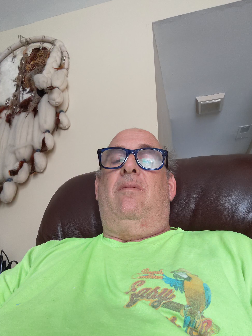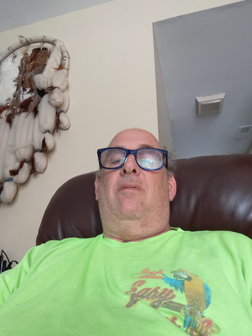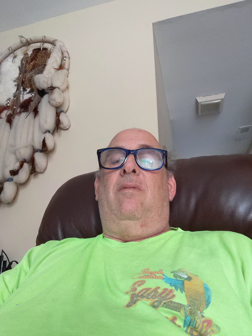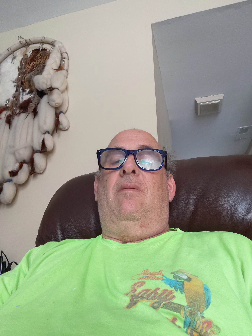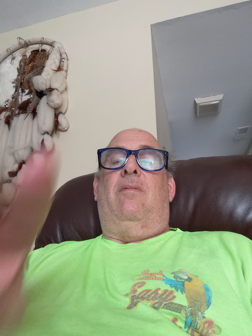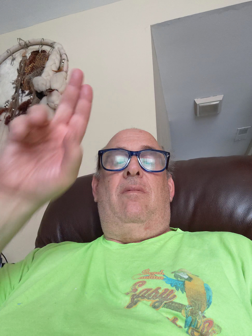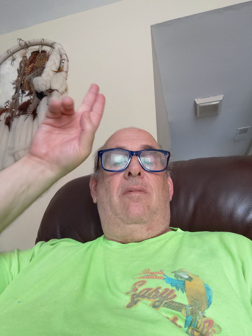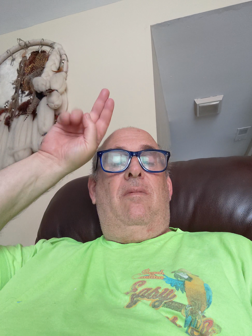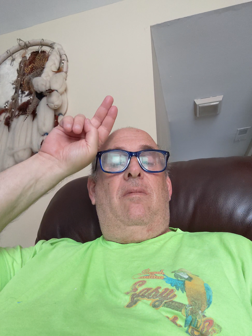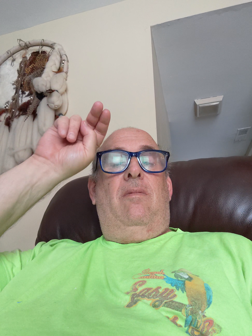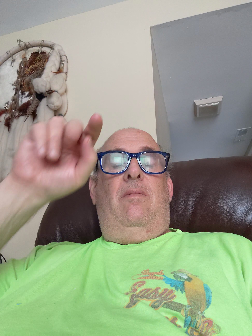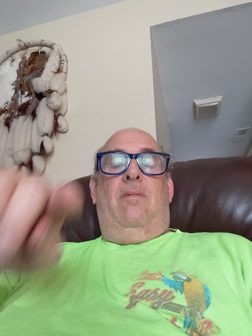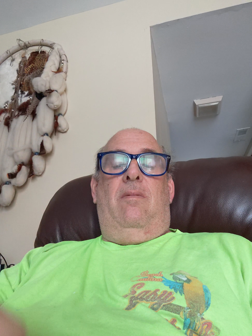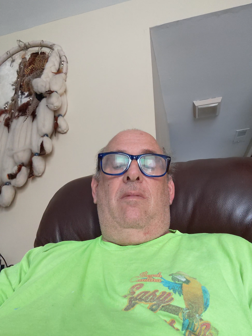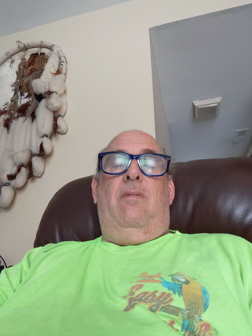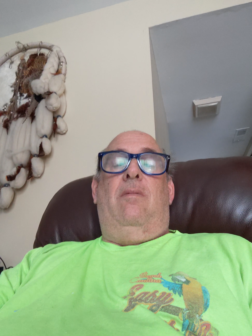horse